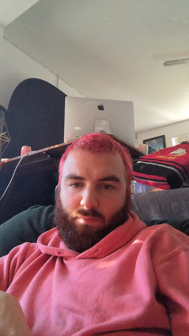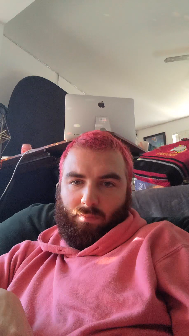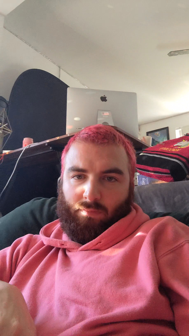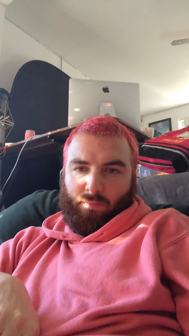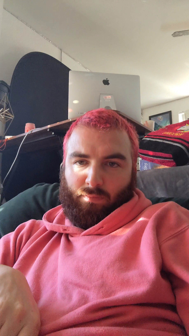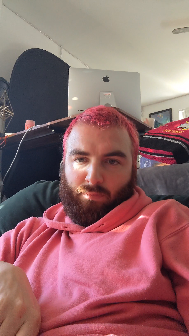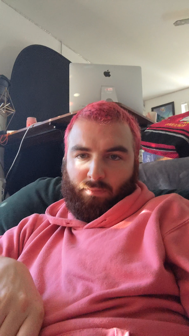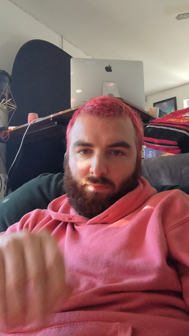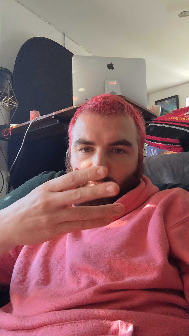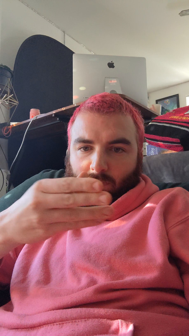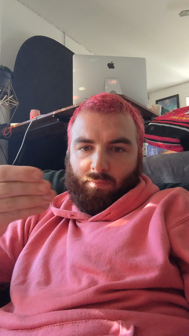and